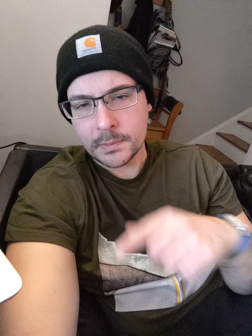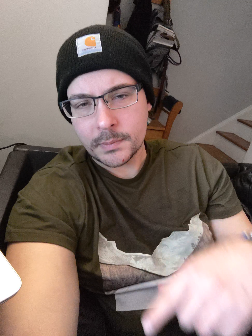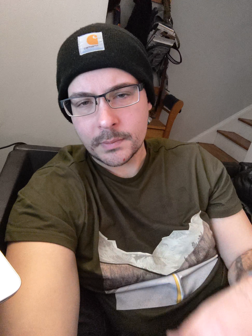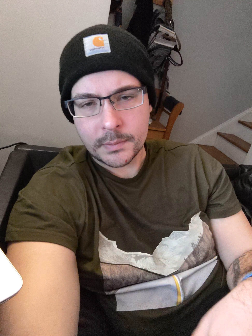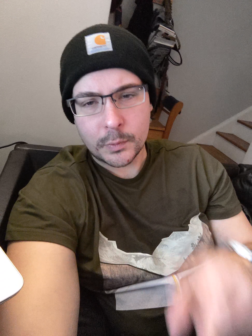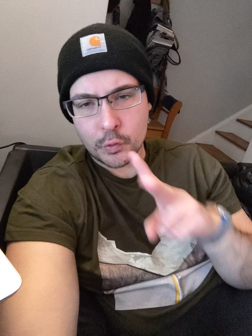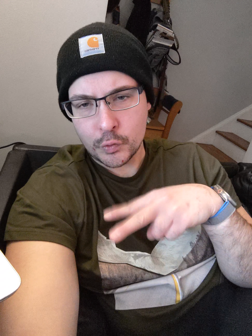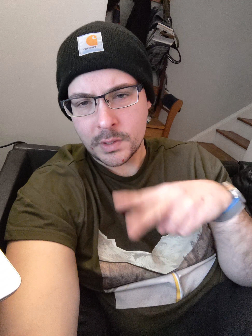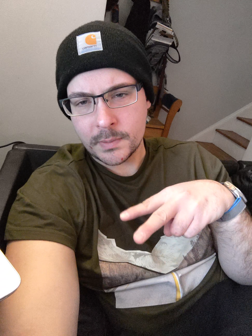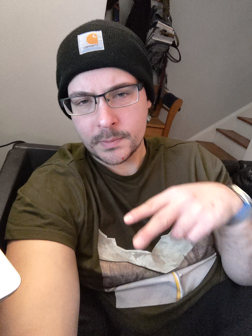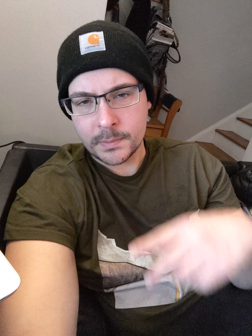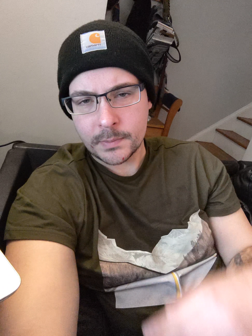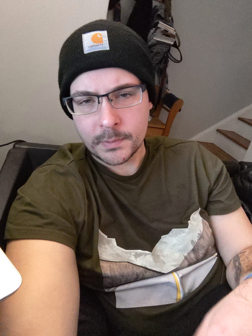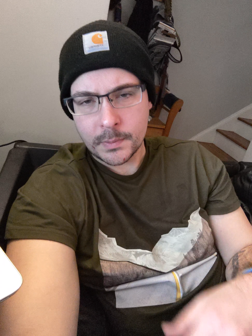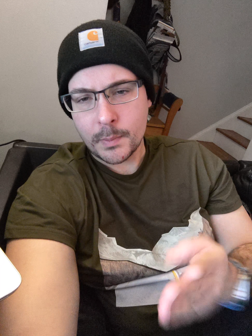read